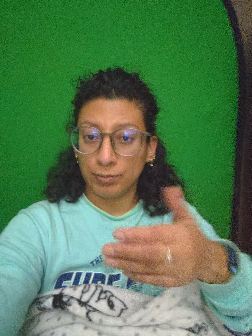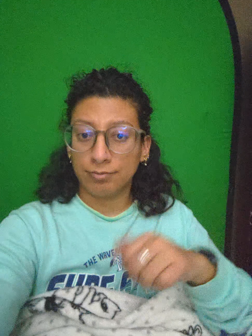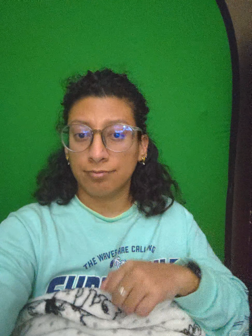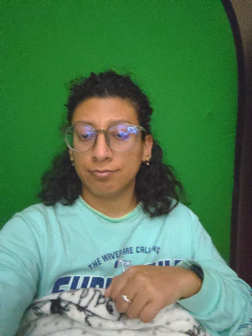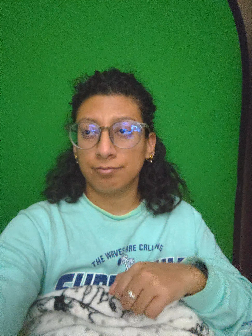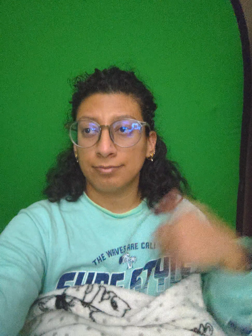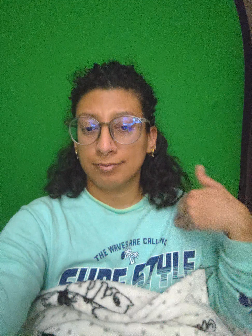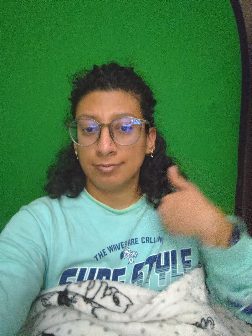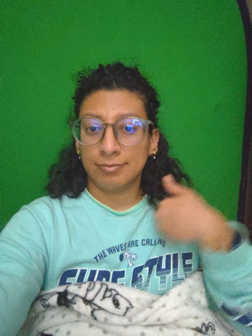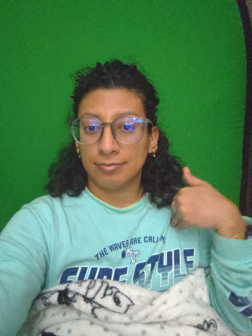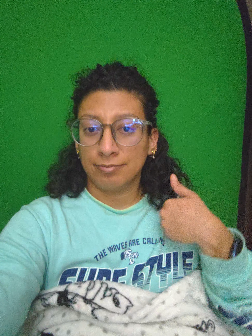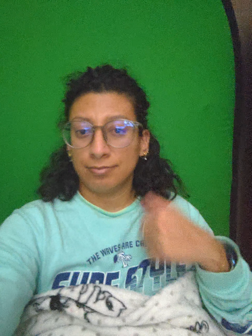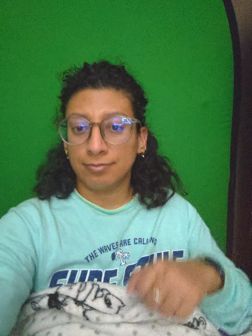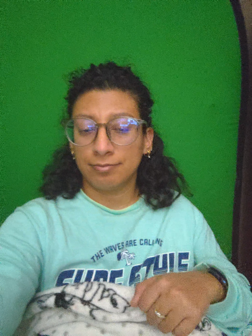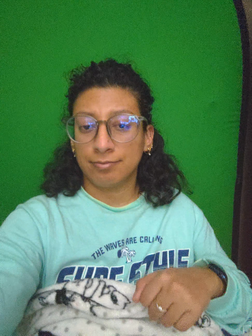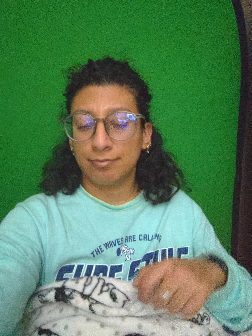animal